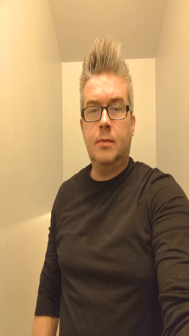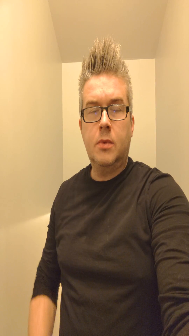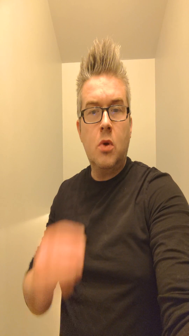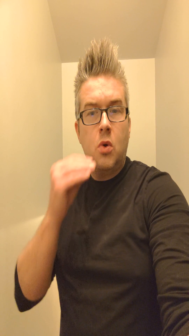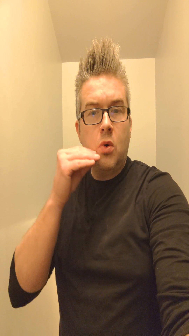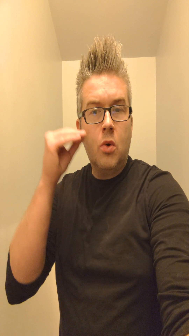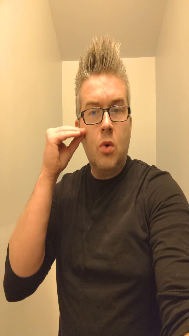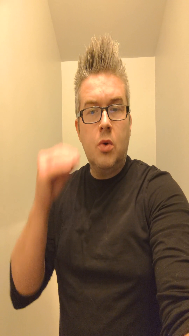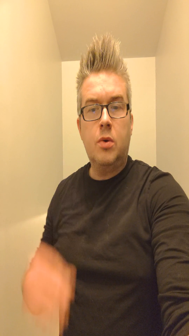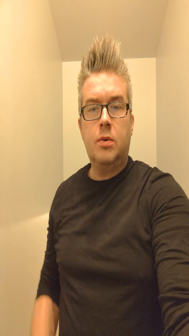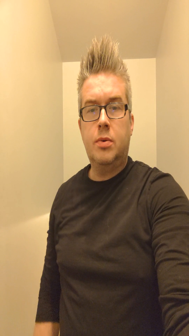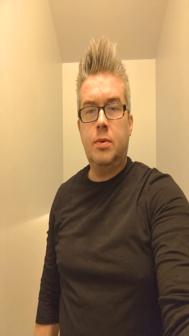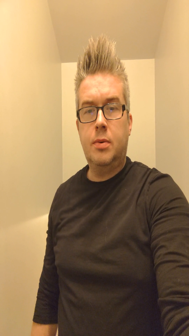home